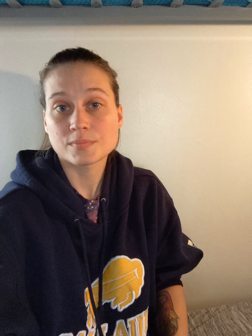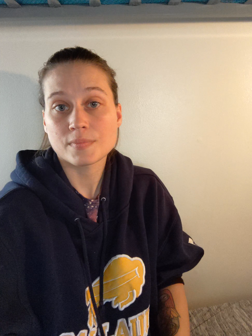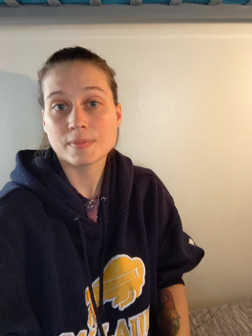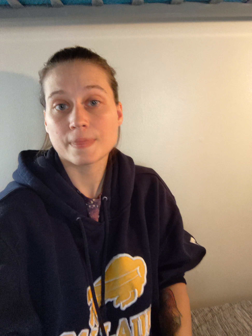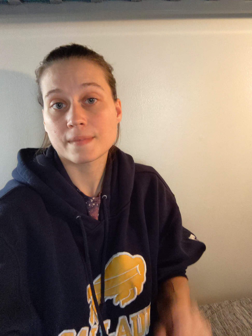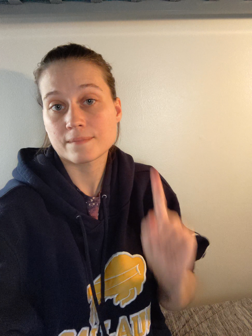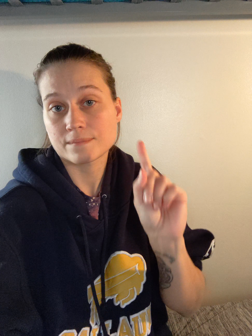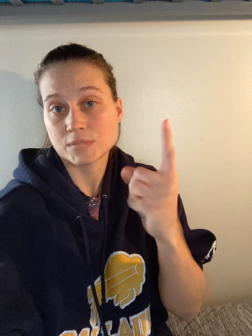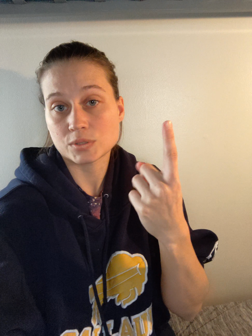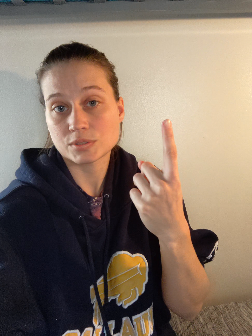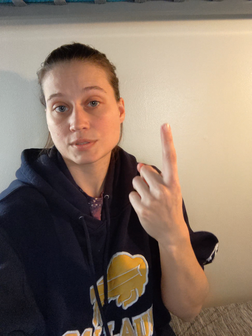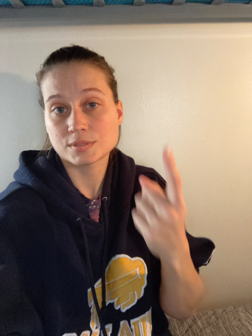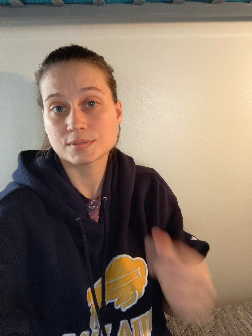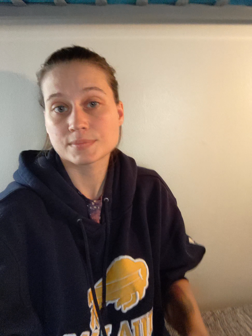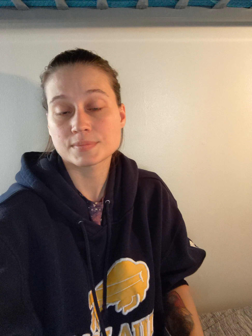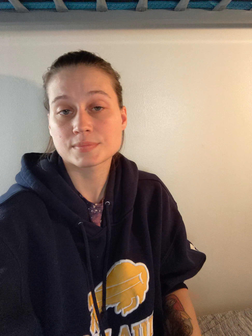first